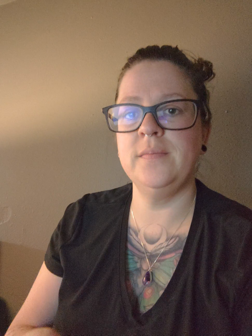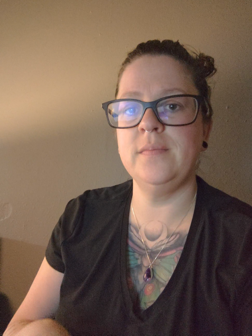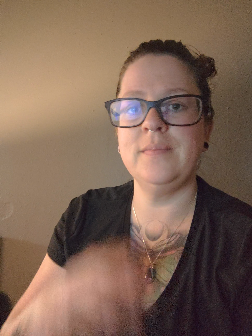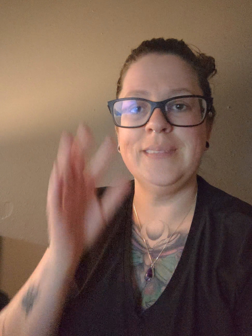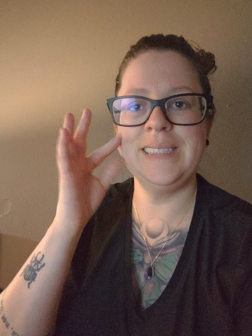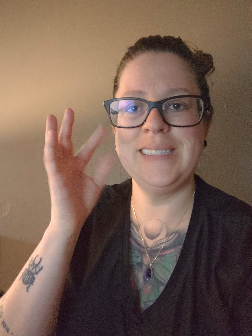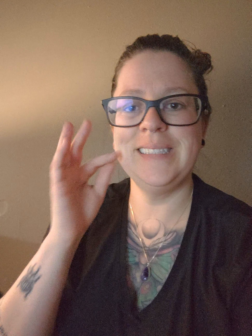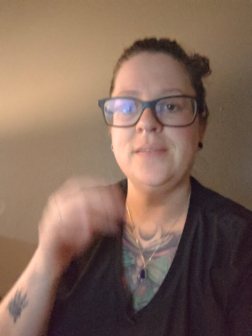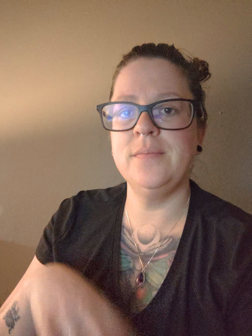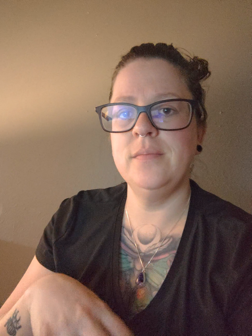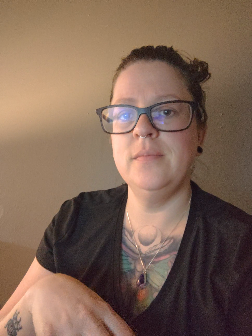kitty